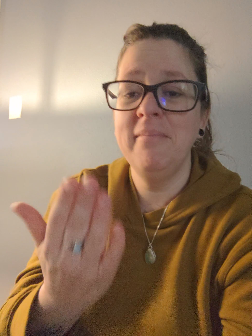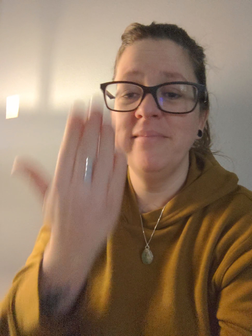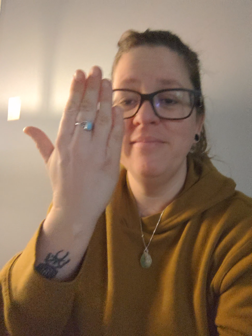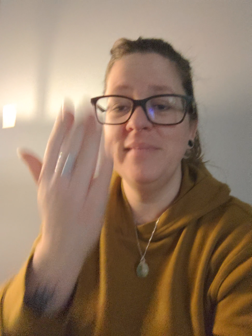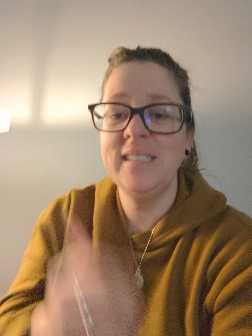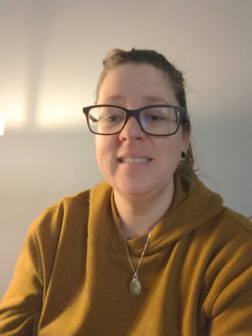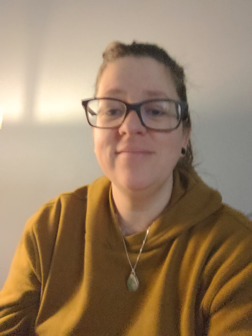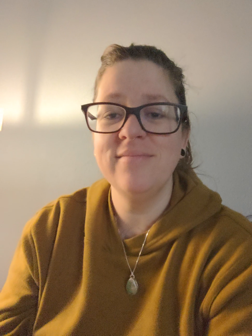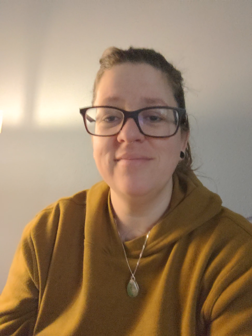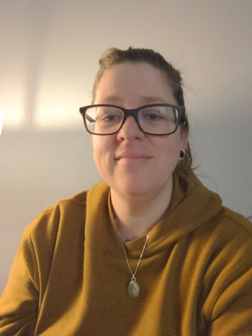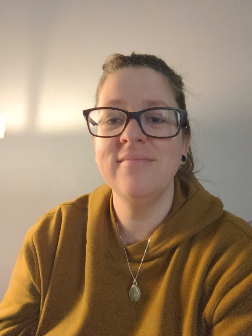mitten